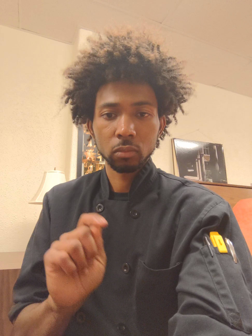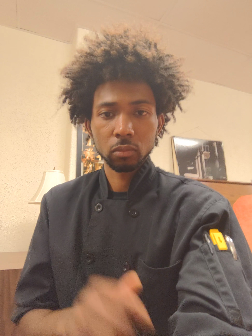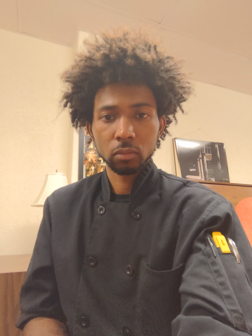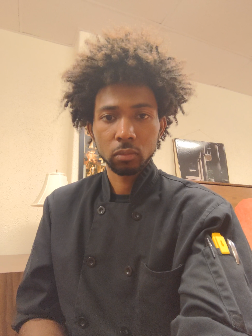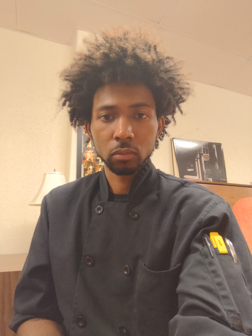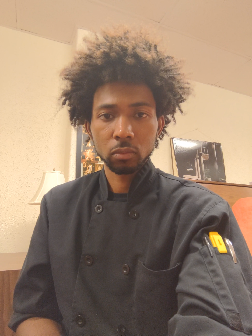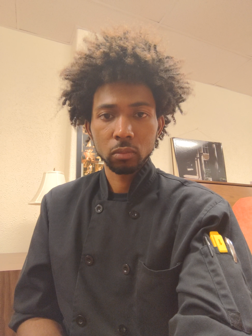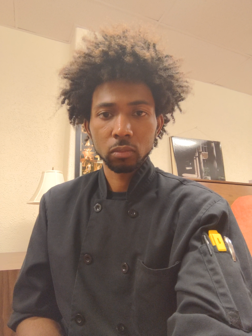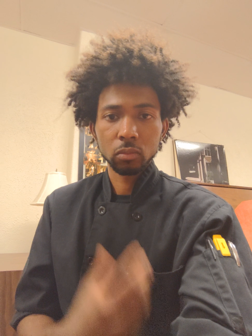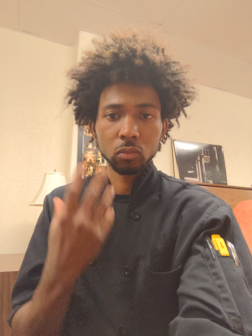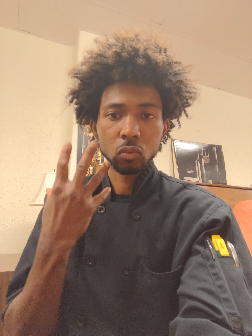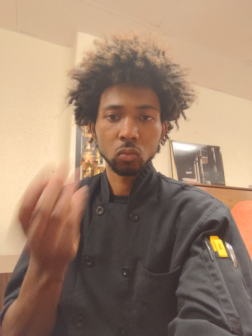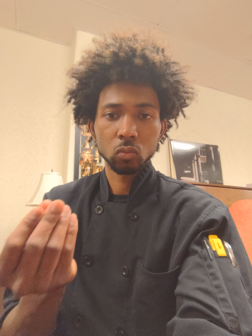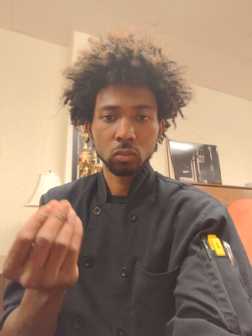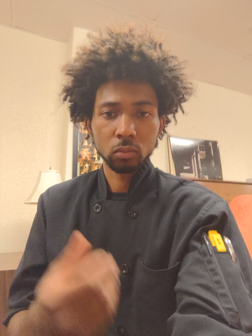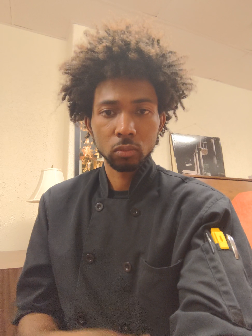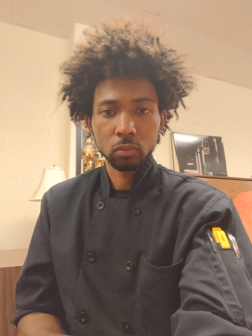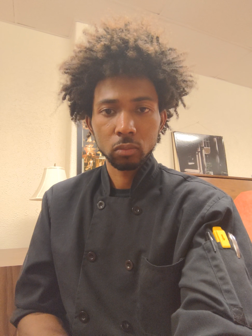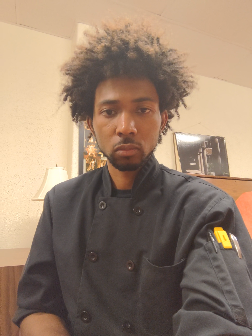going to